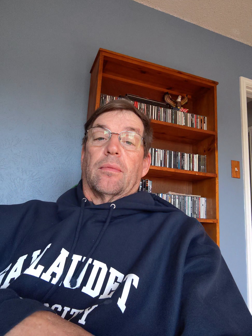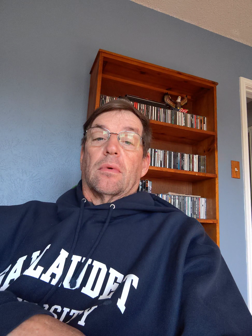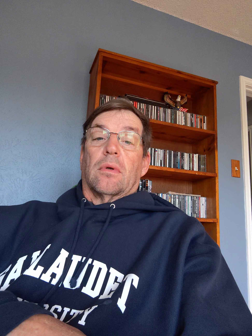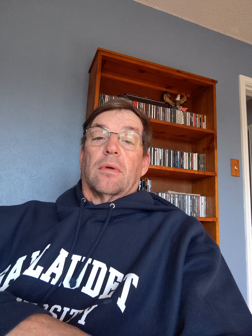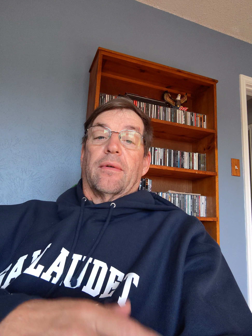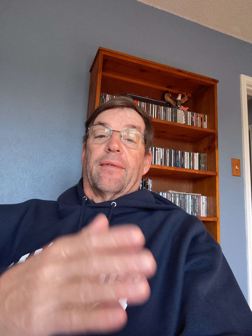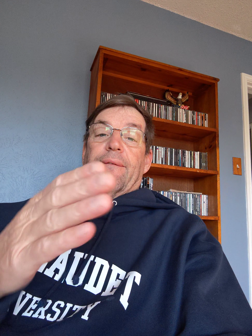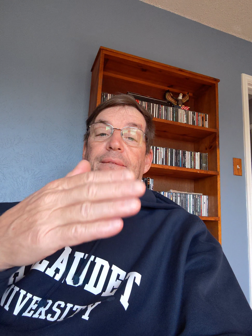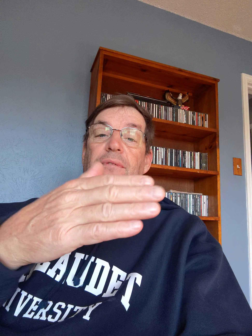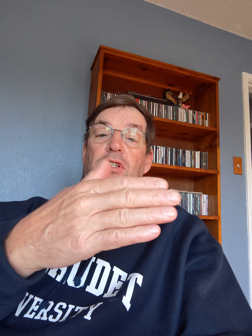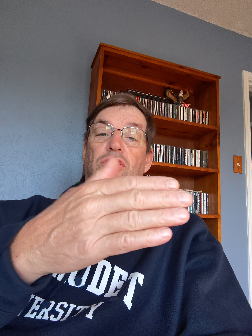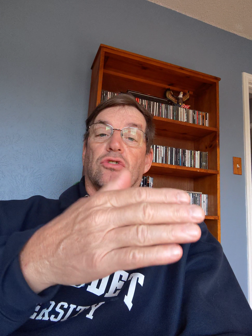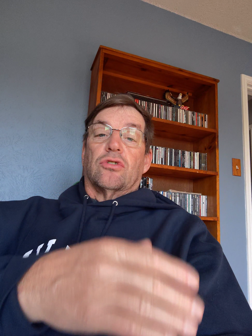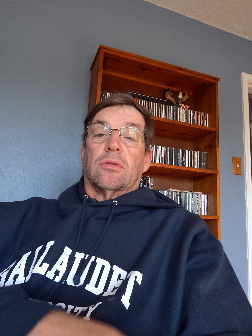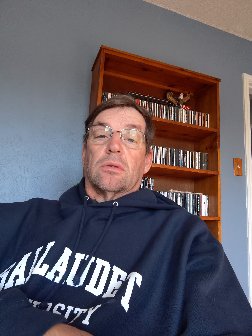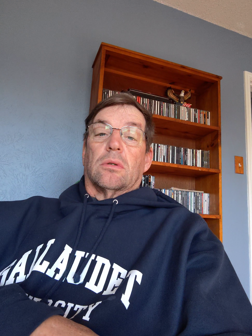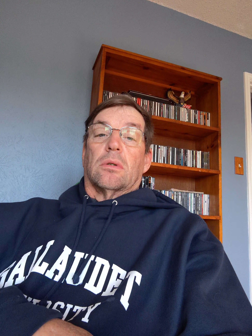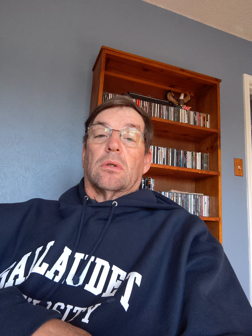fish